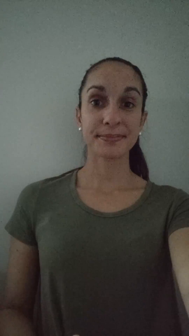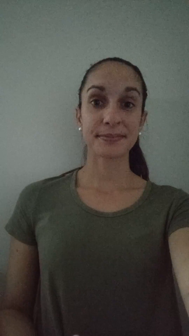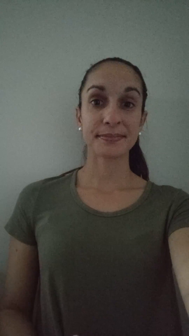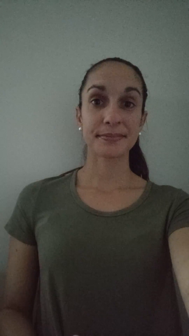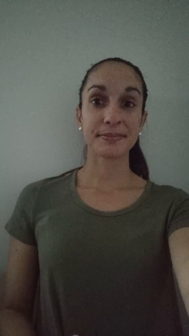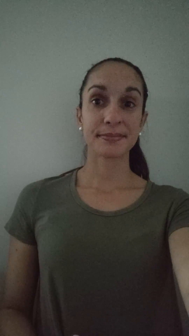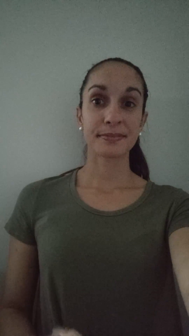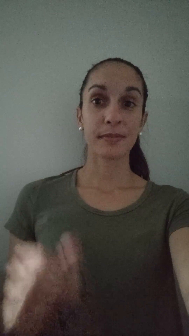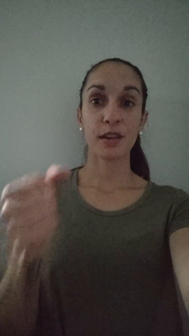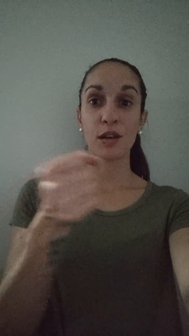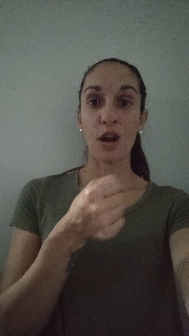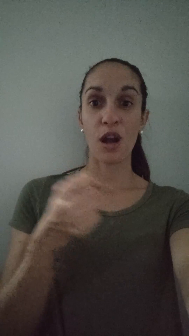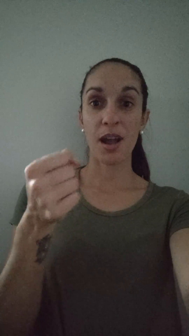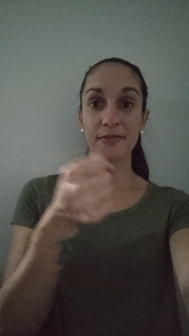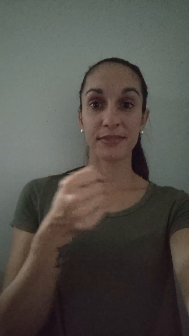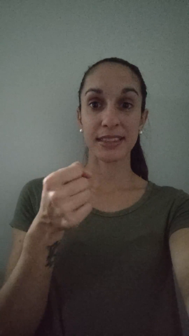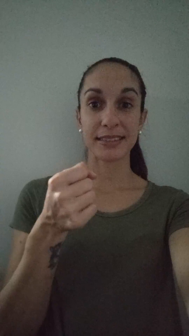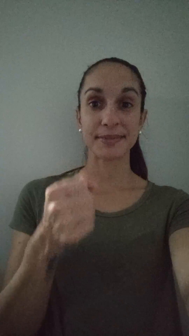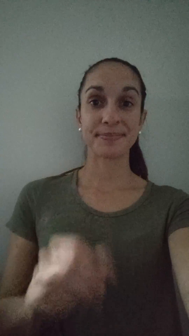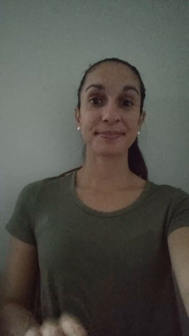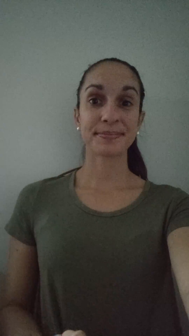coffee